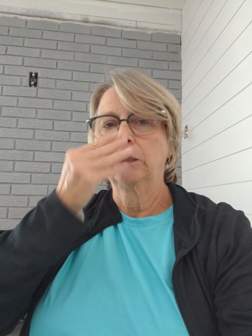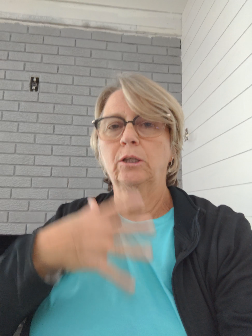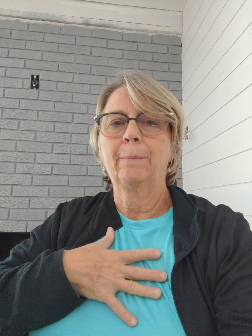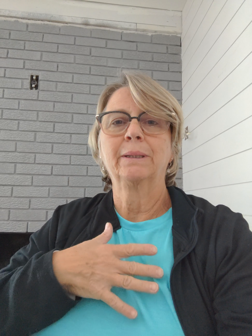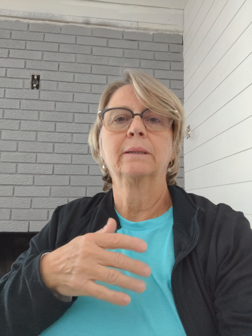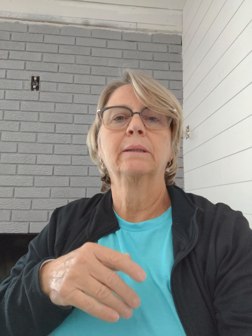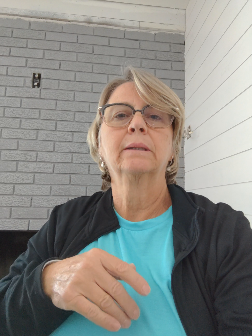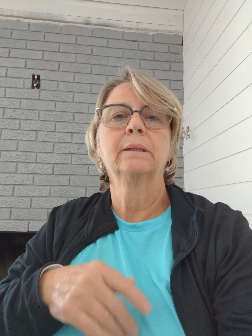pajamas